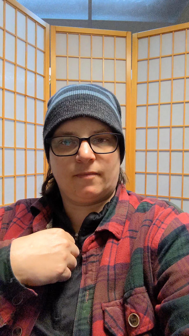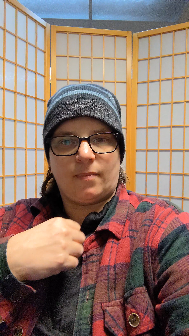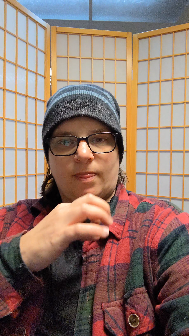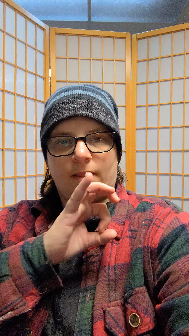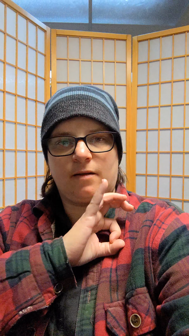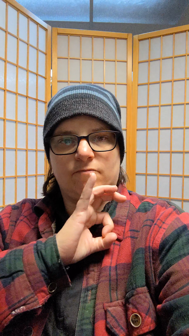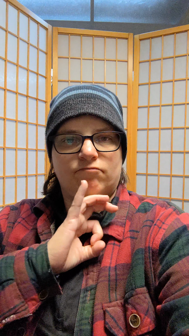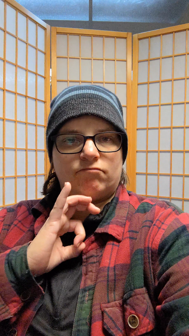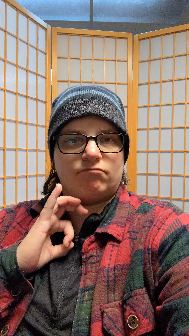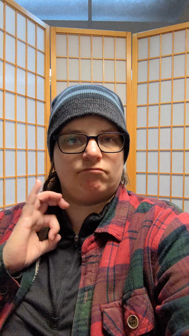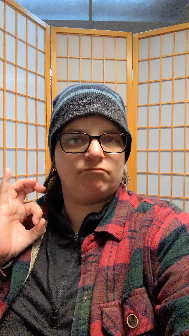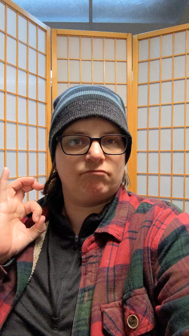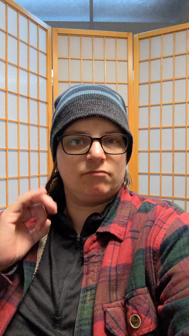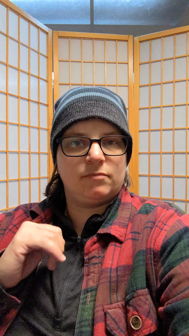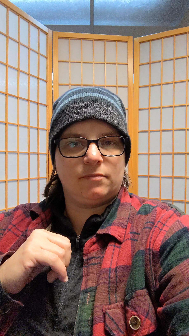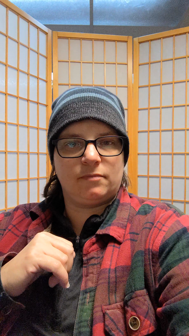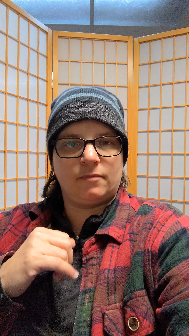beads